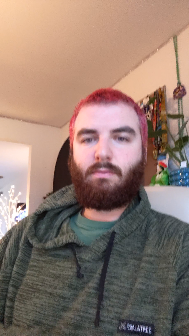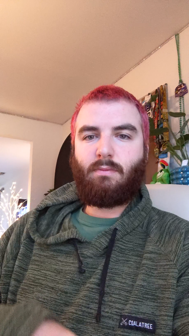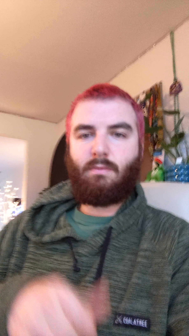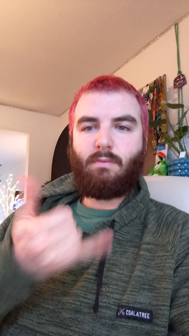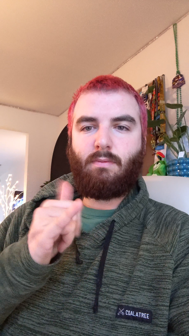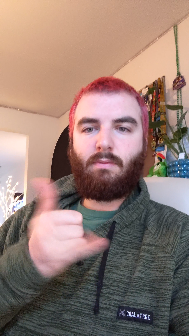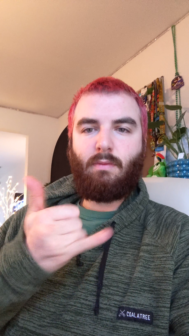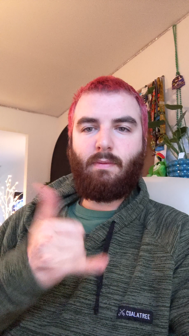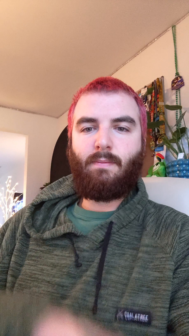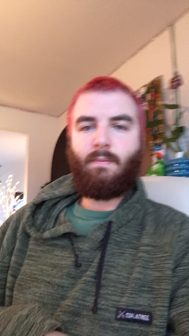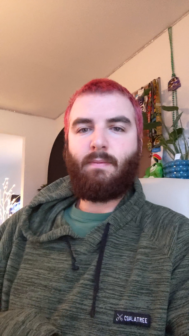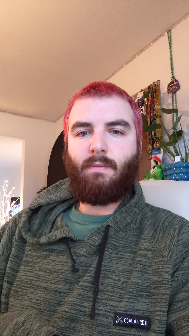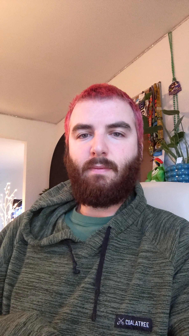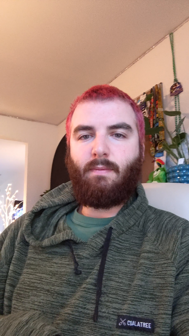party